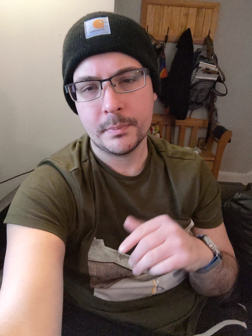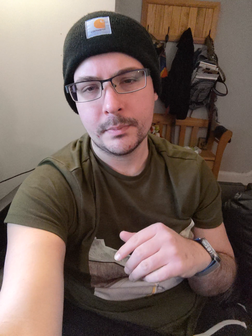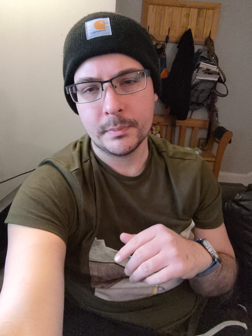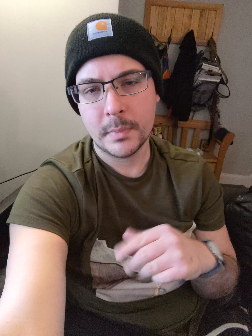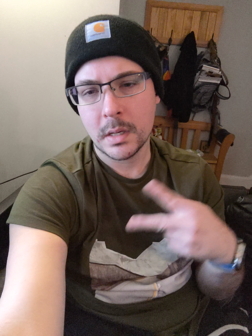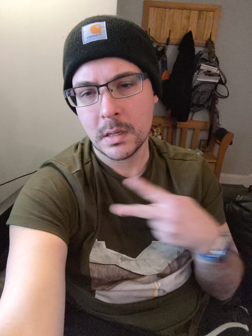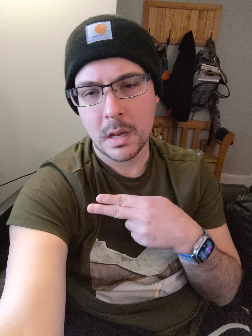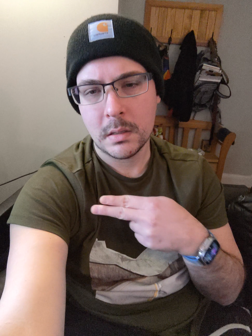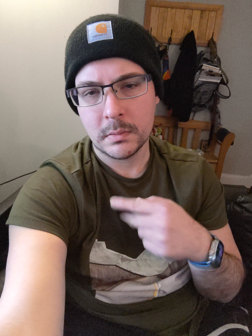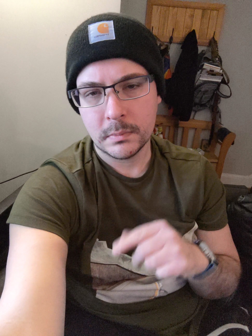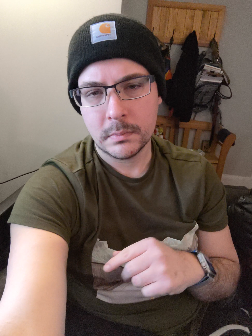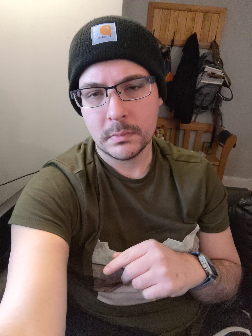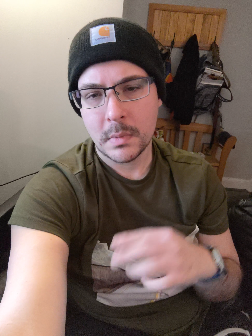cut